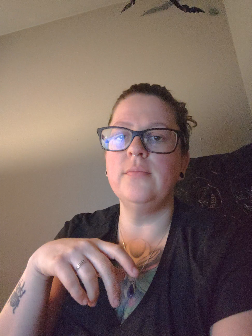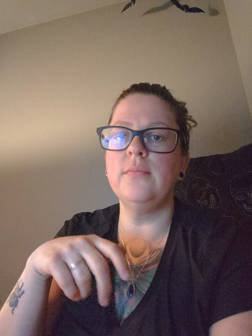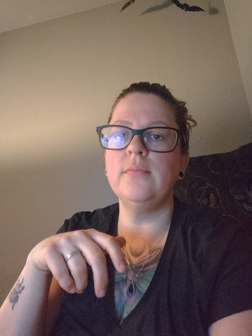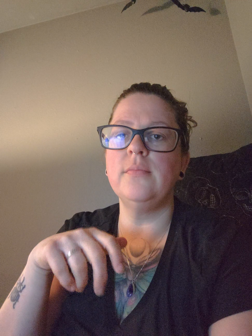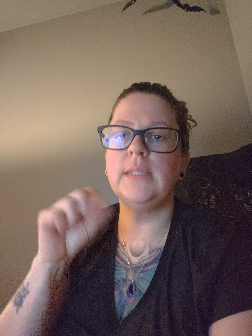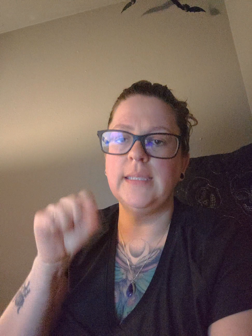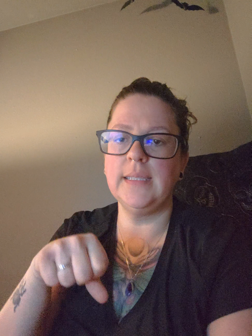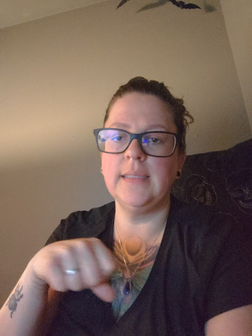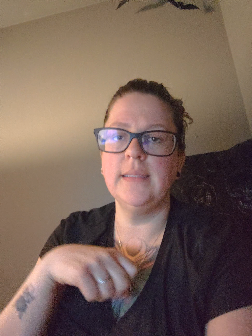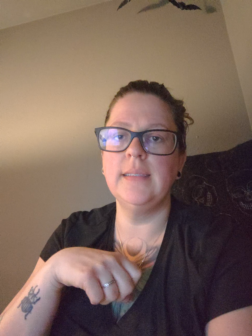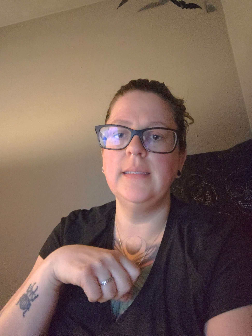yes